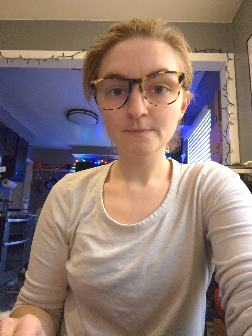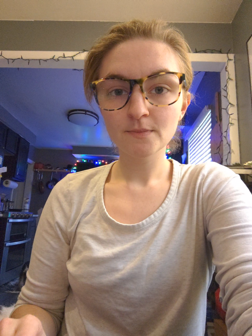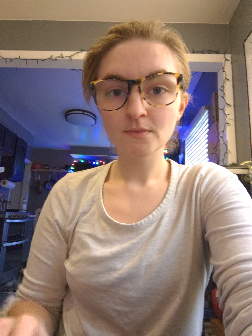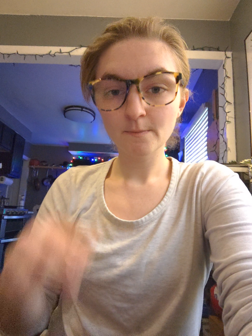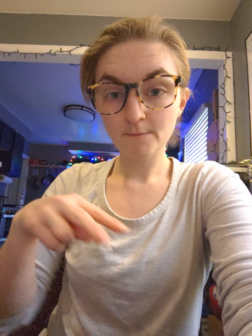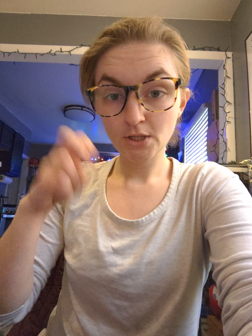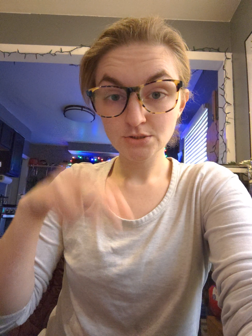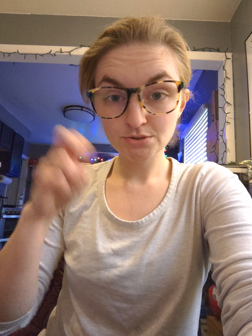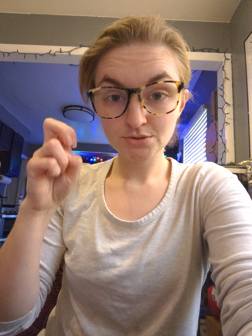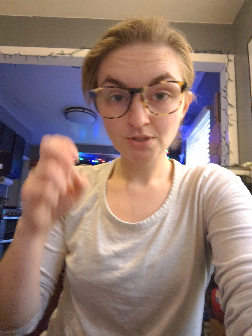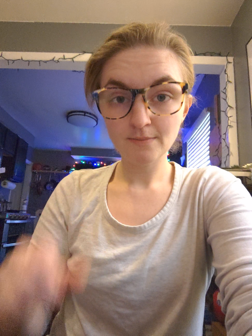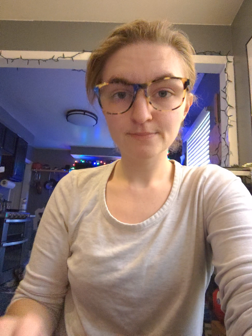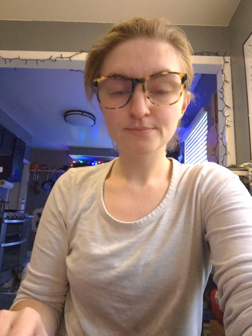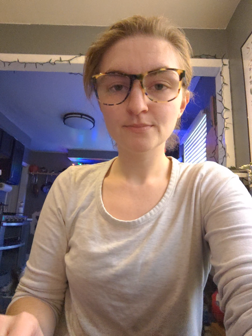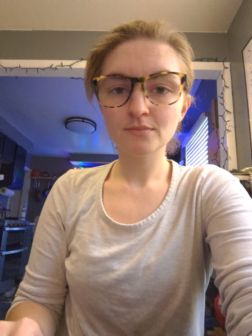jump